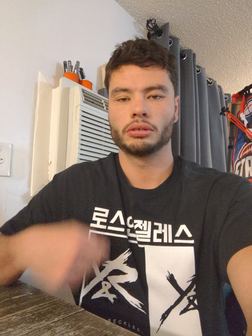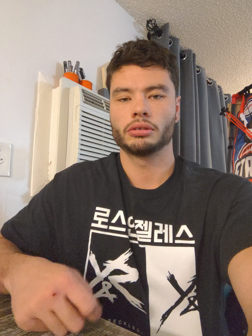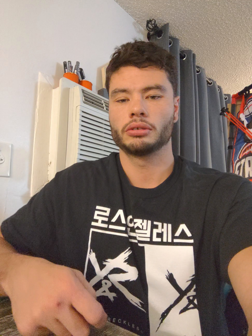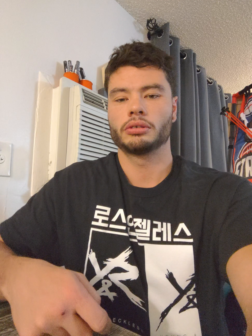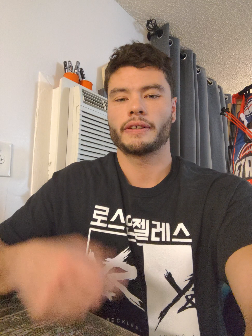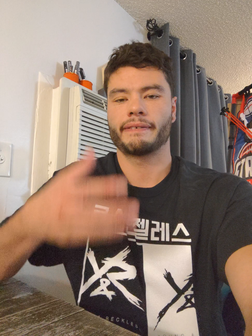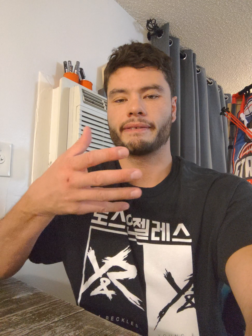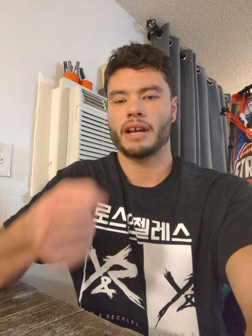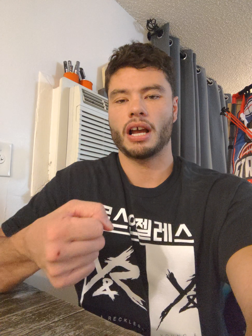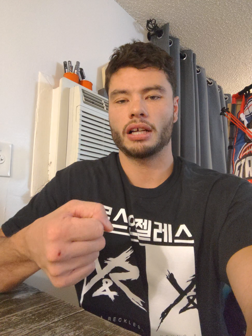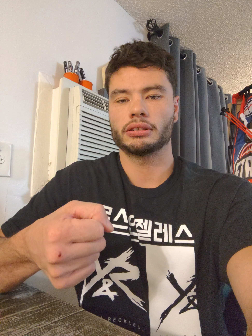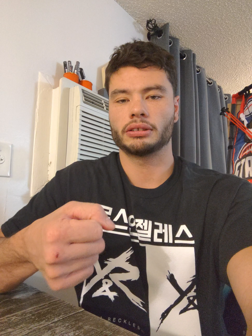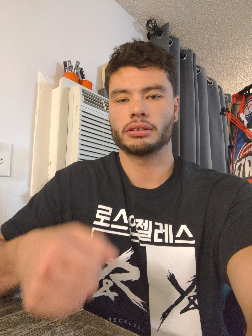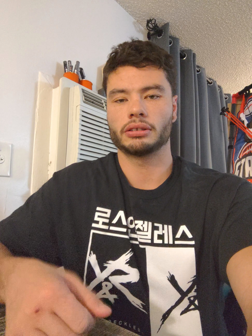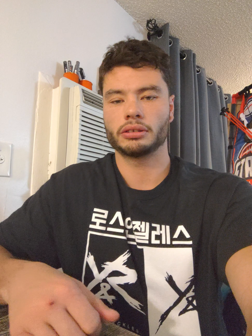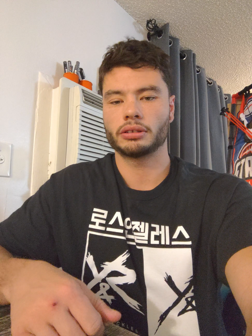fast